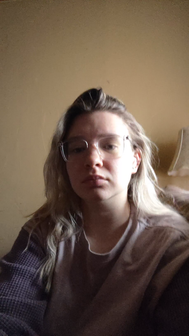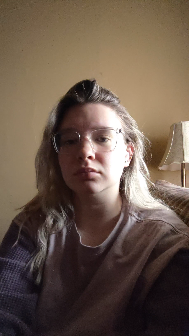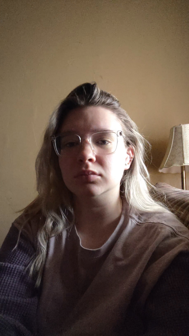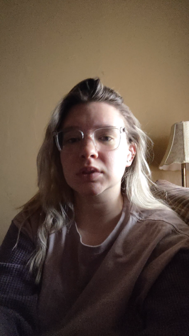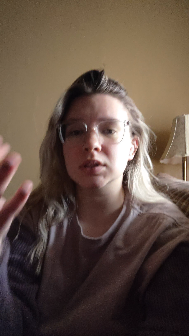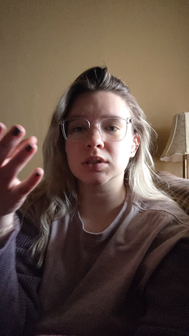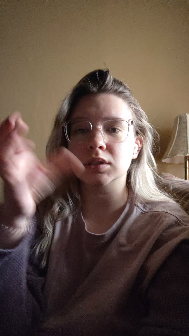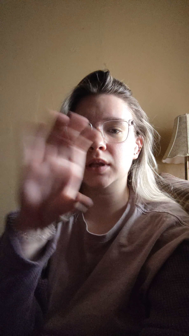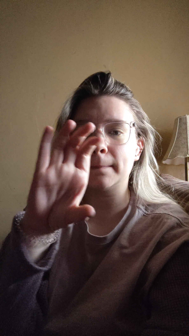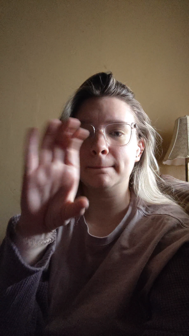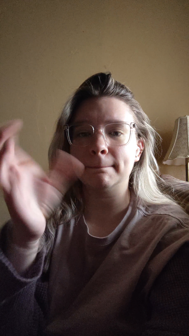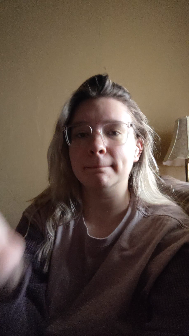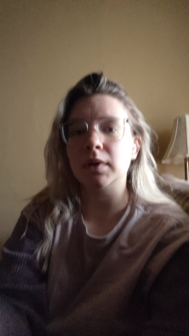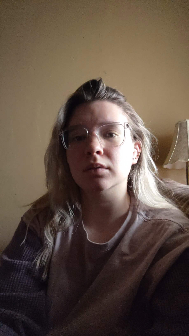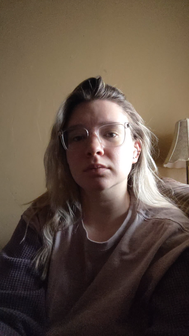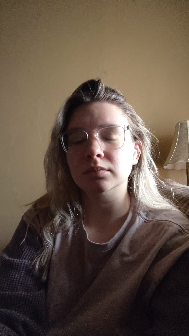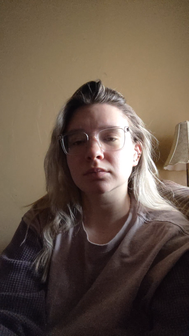dump